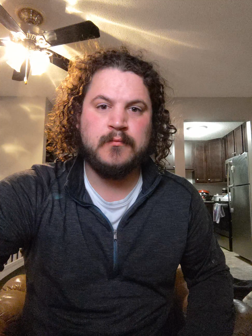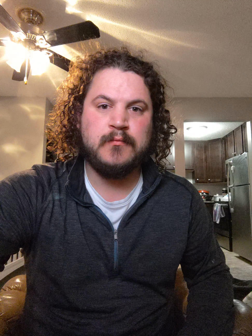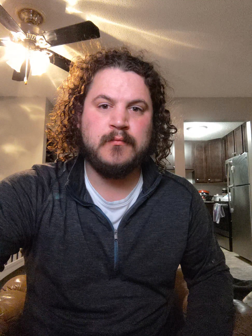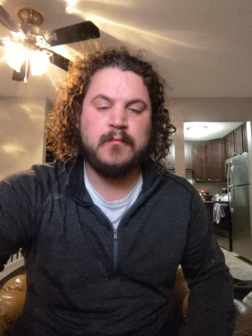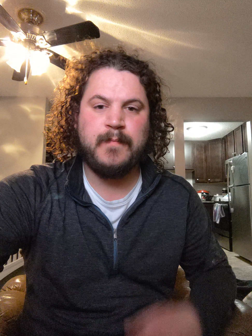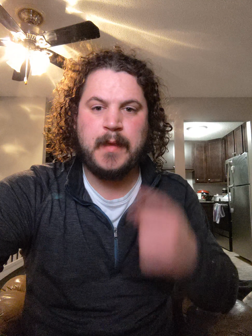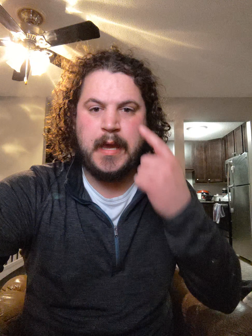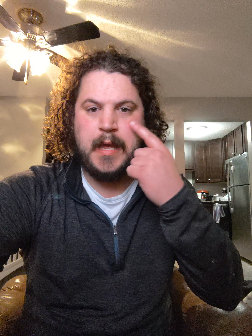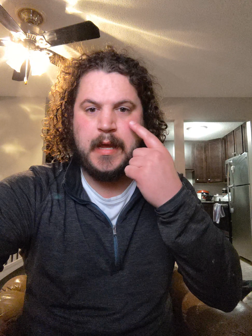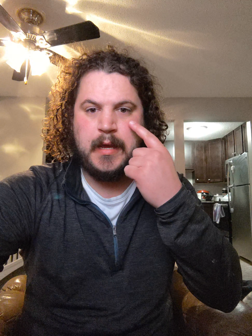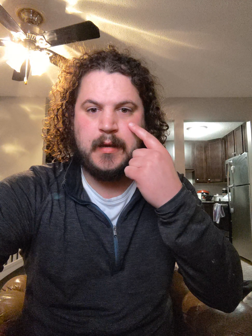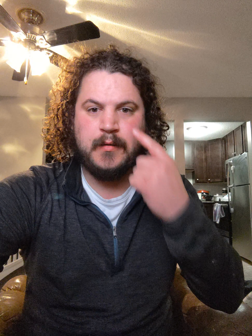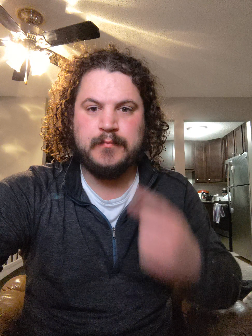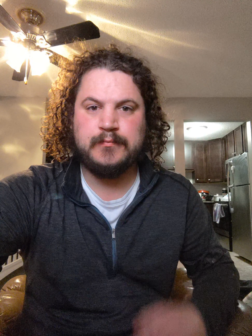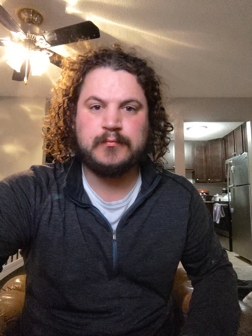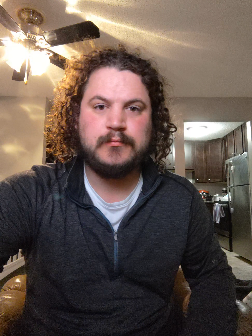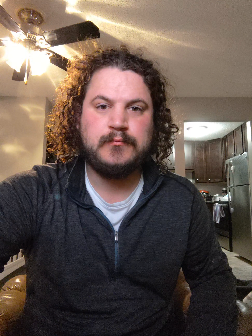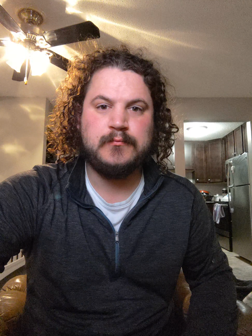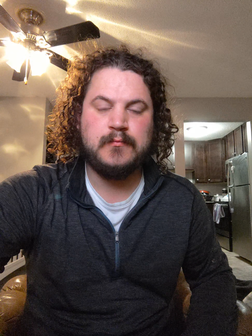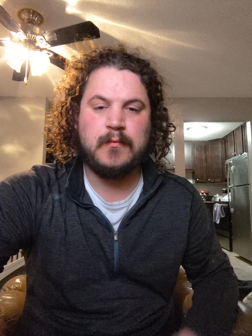eye